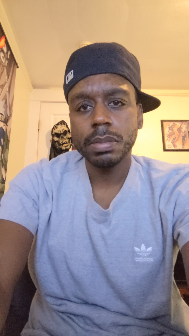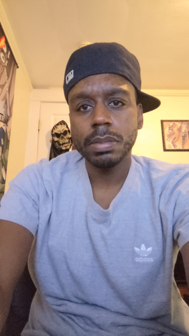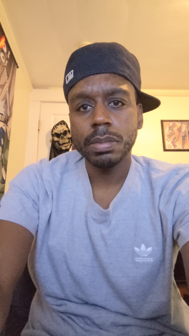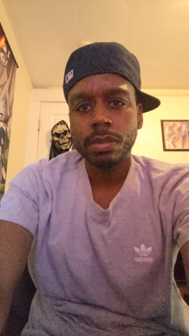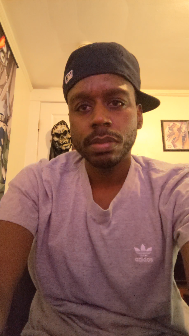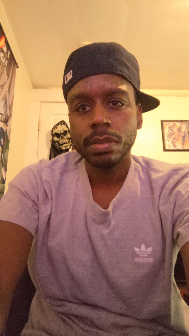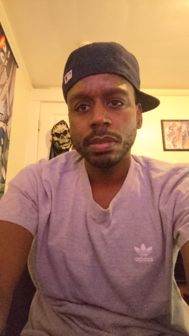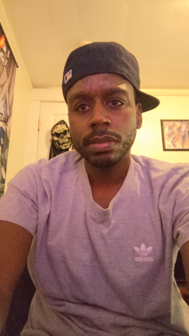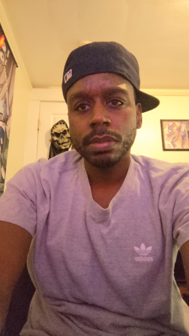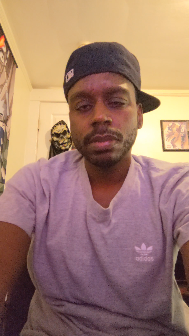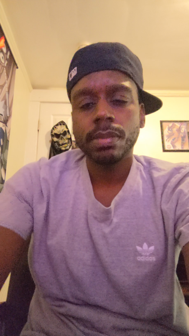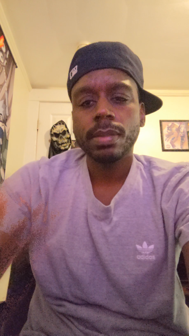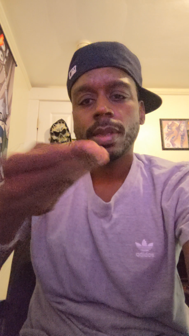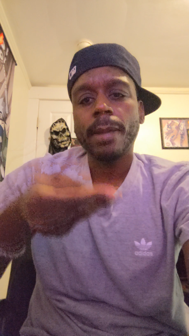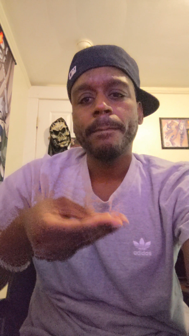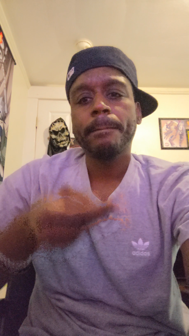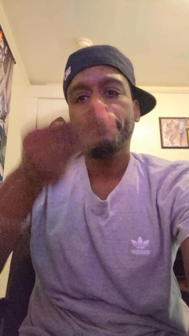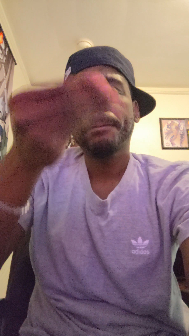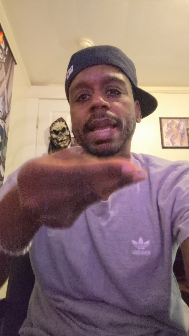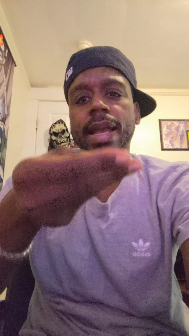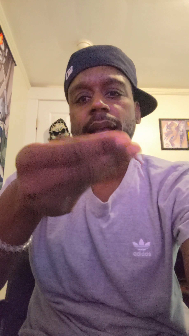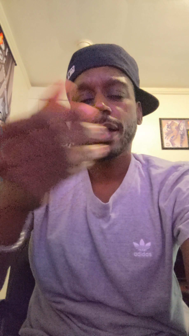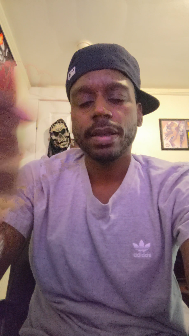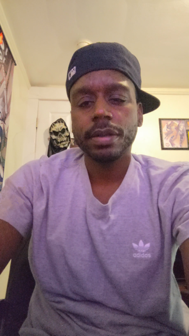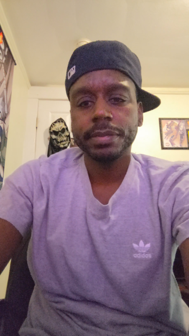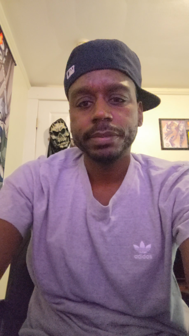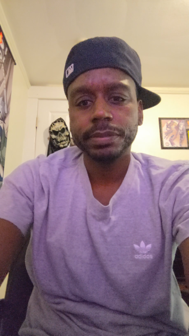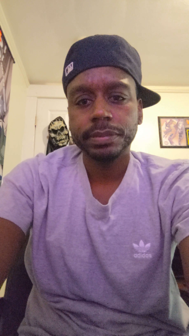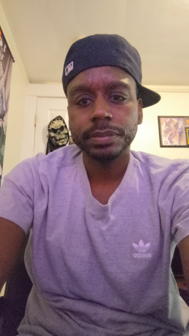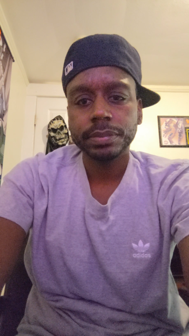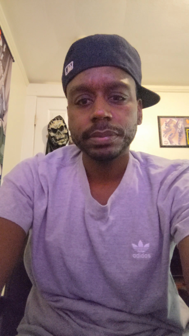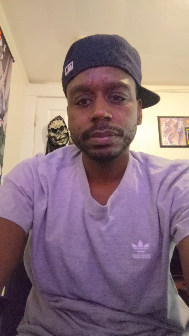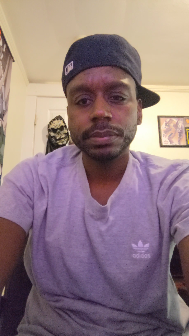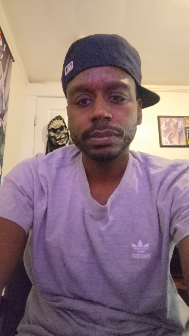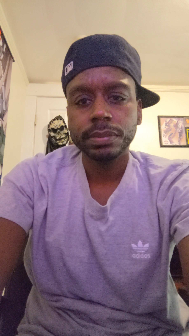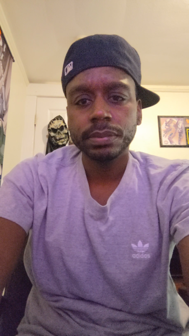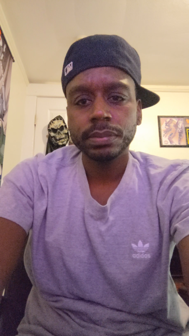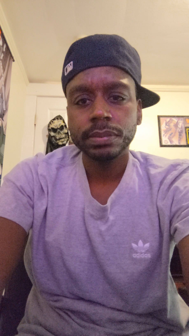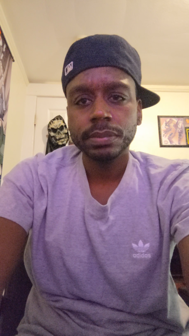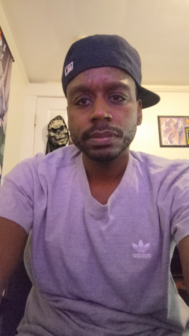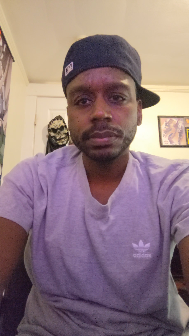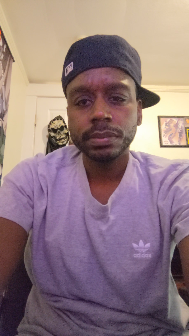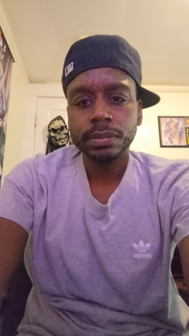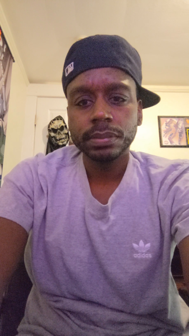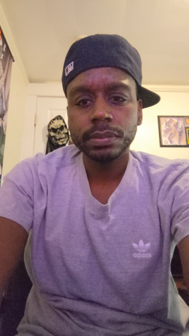buy